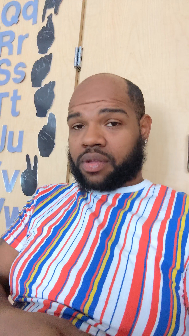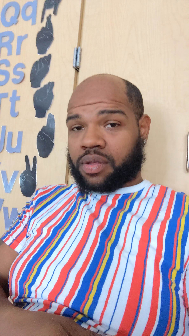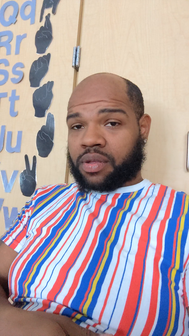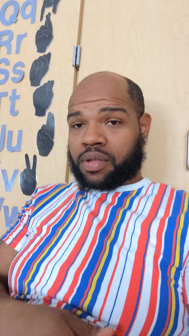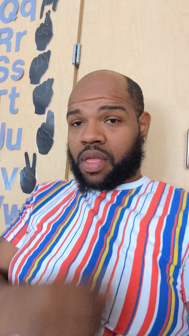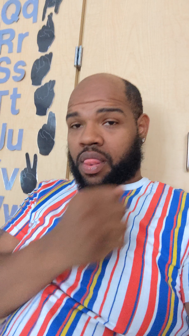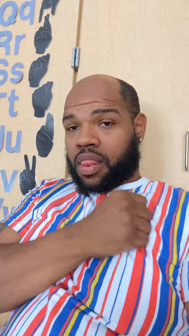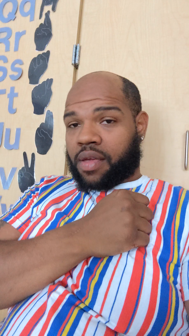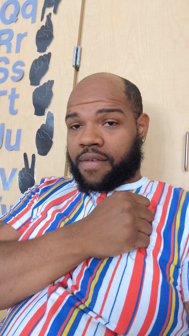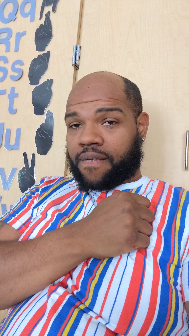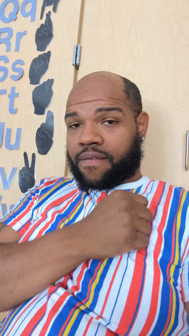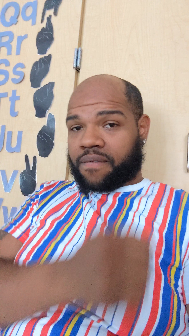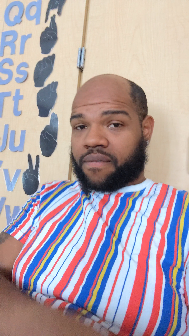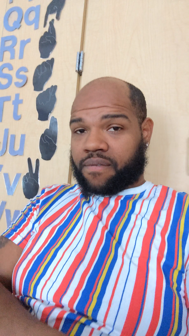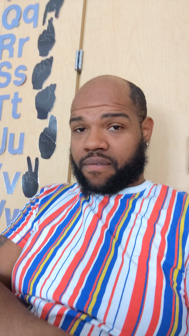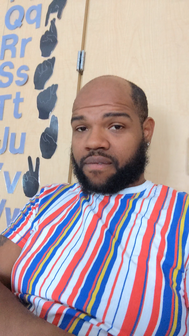love